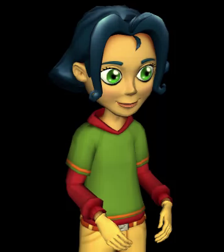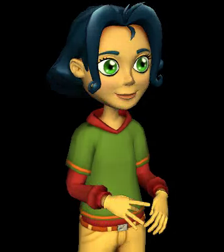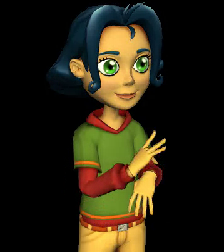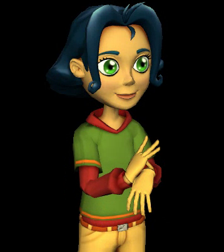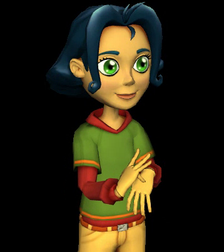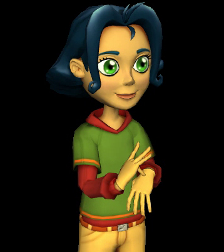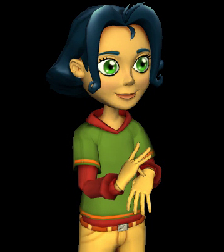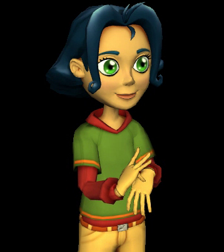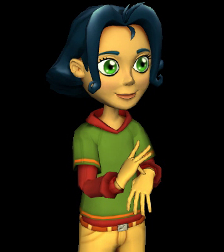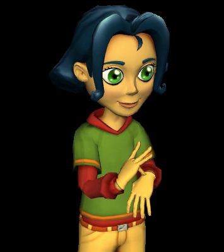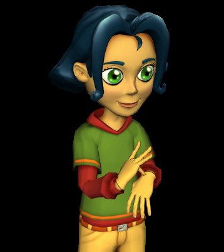يلمس